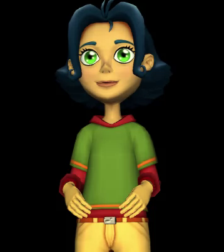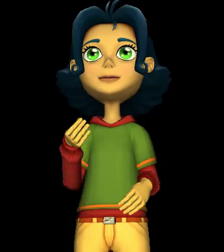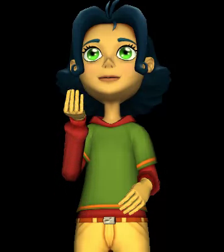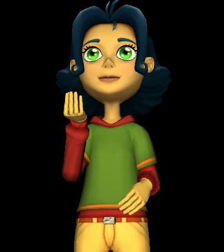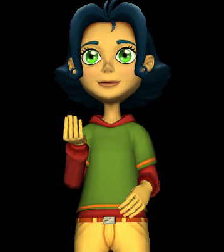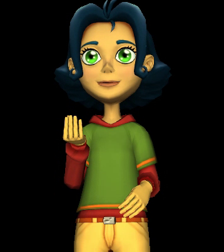طفل